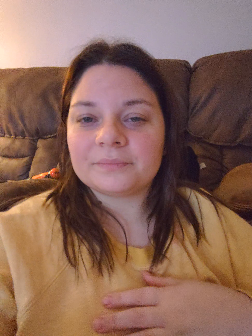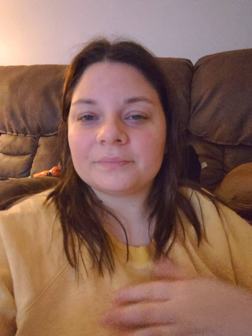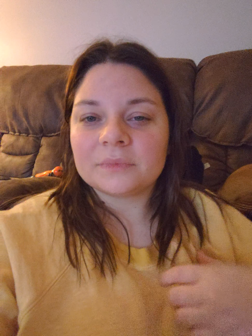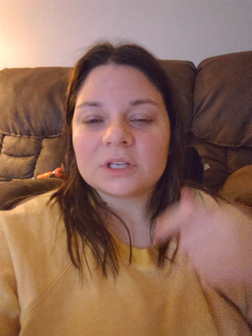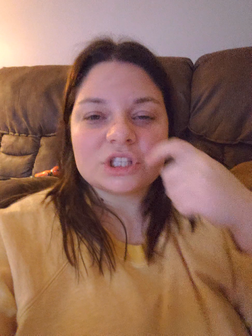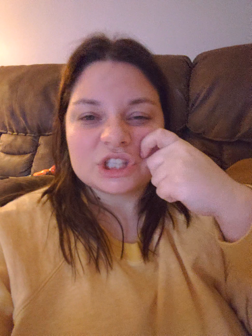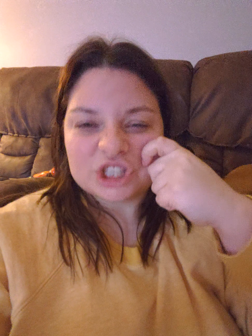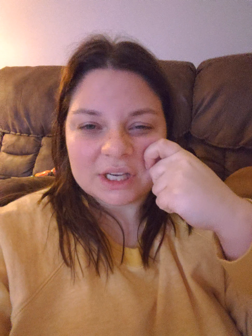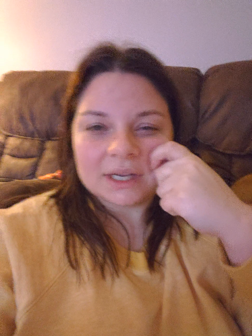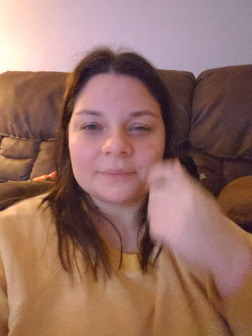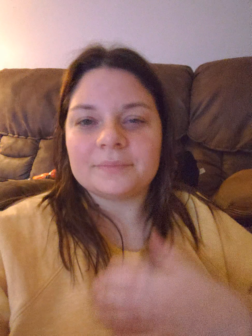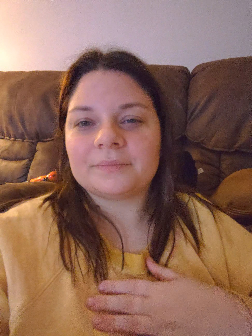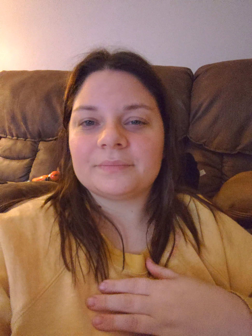cheek